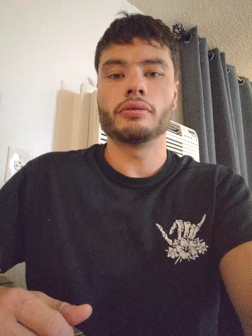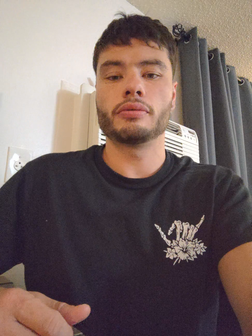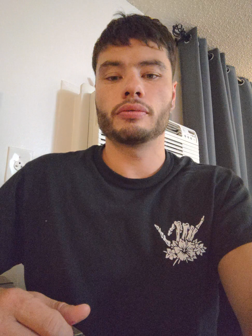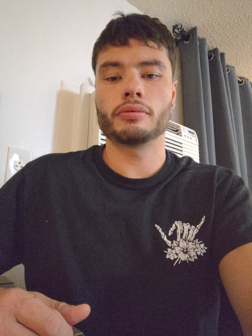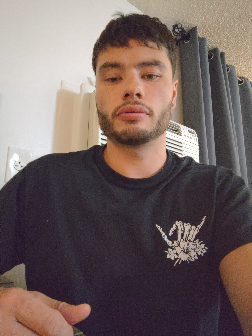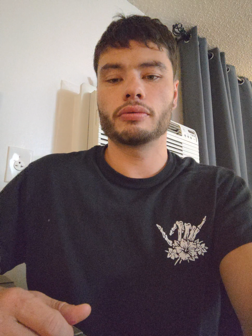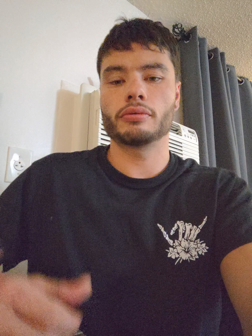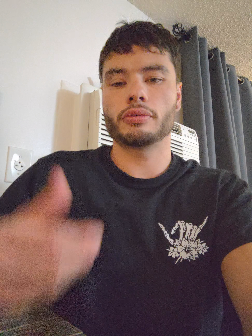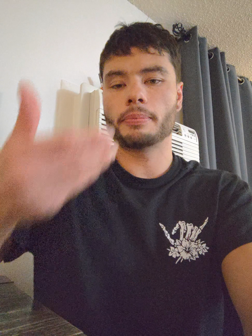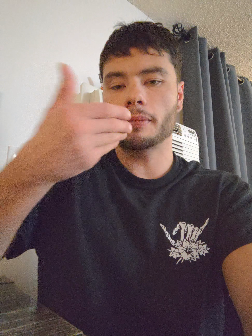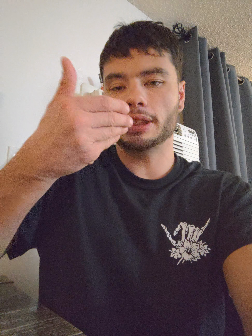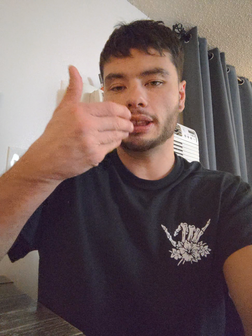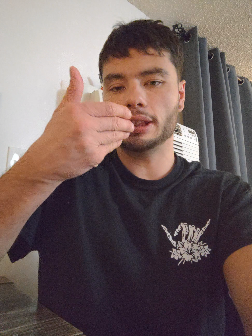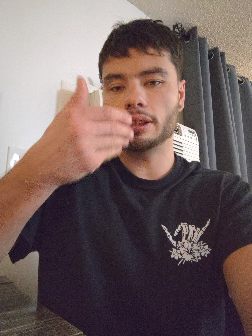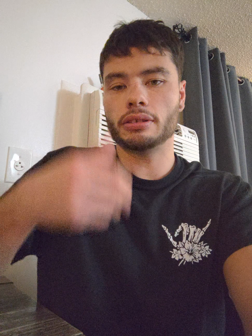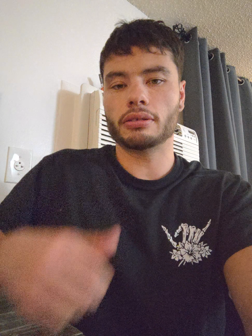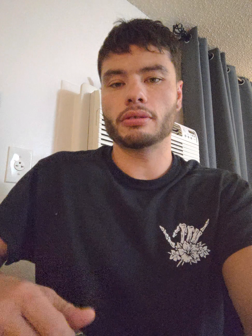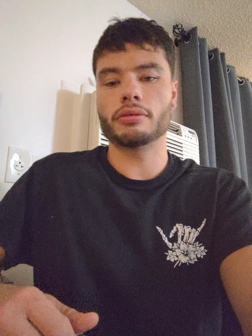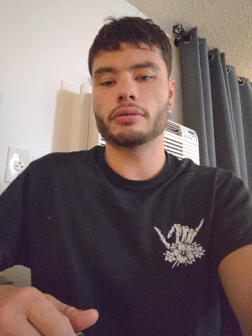pizza